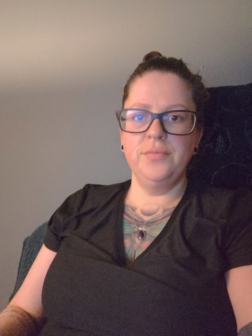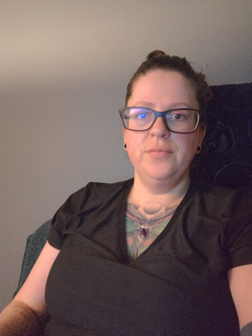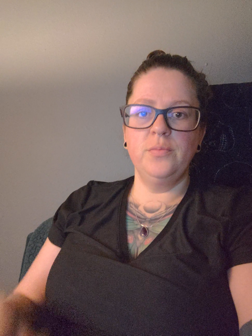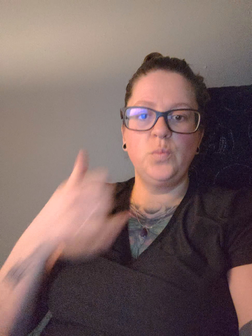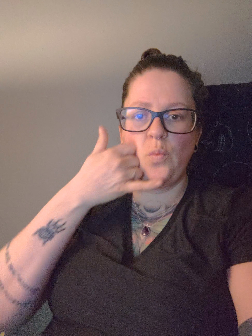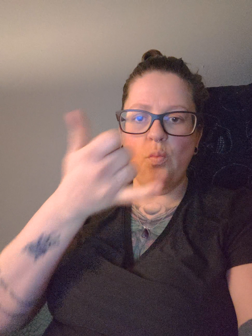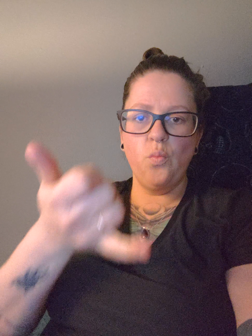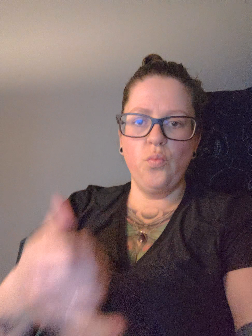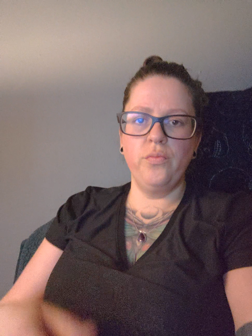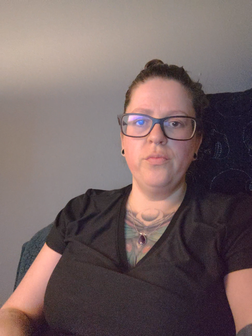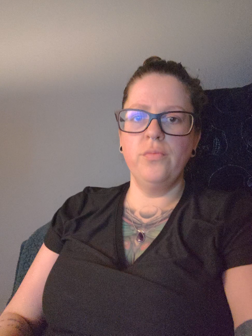call on the phone